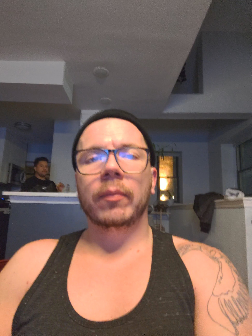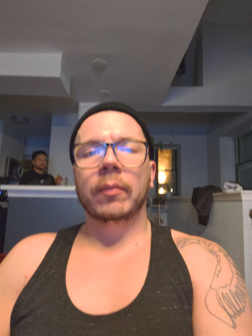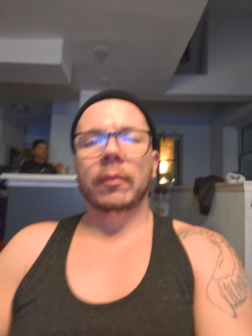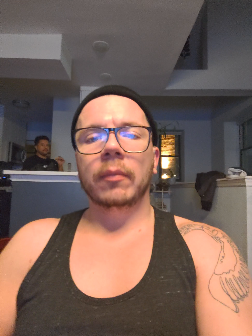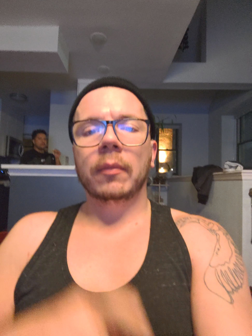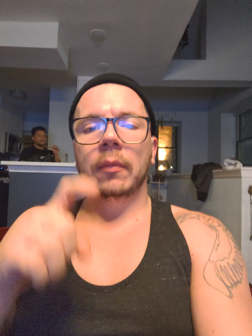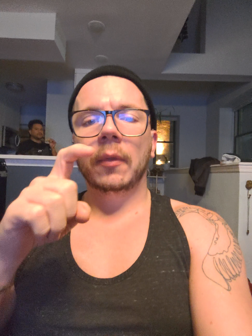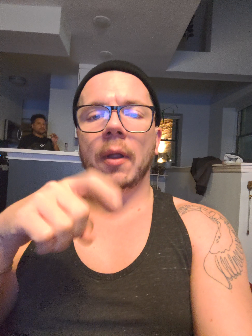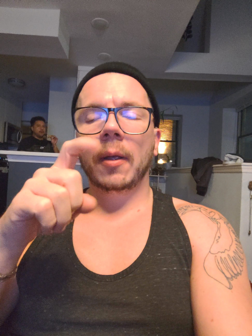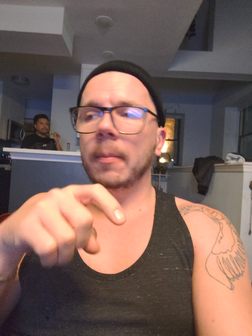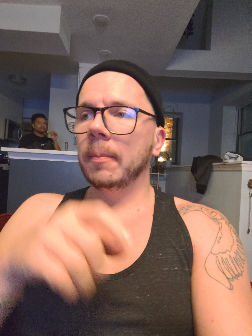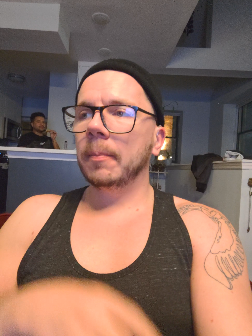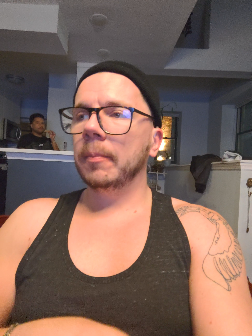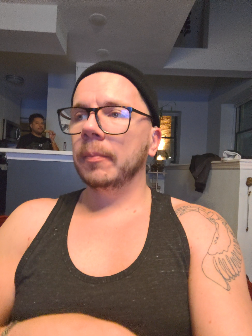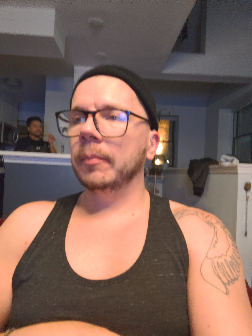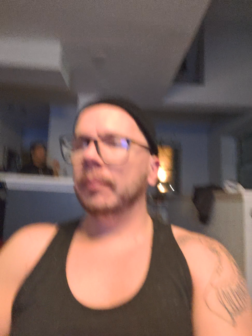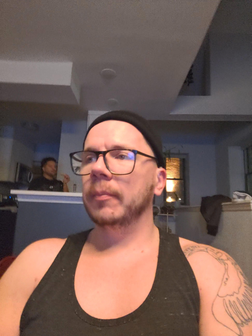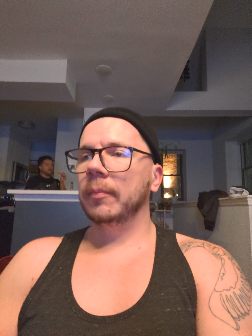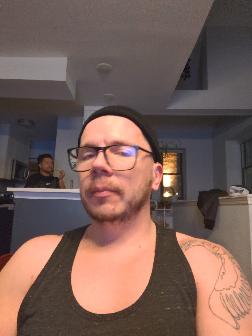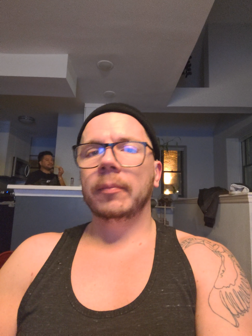time